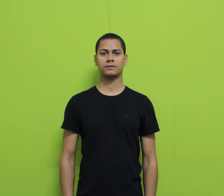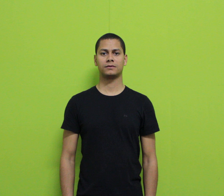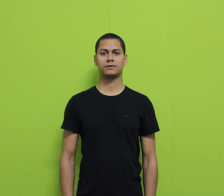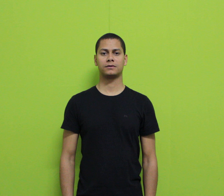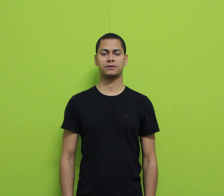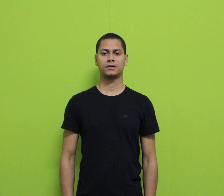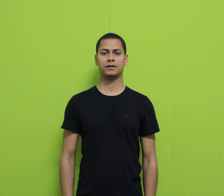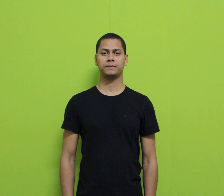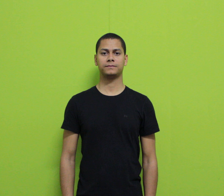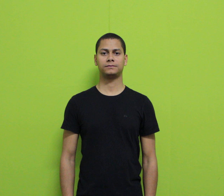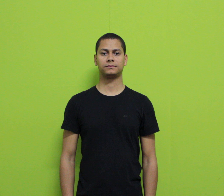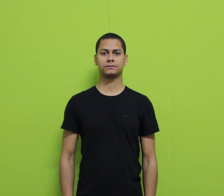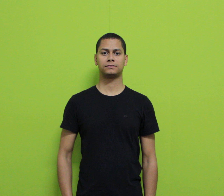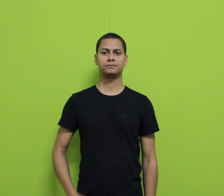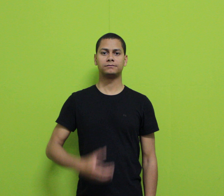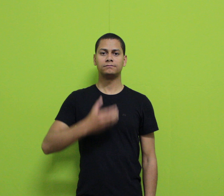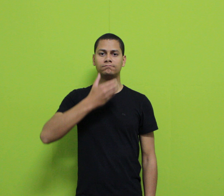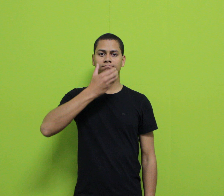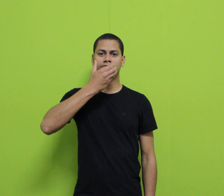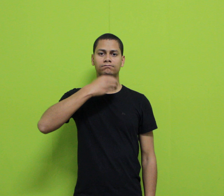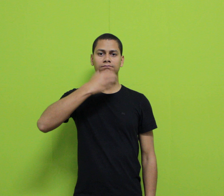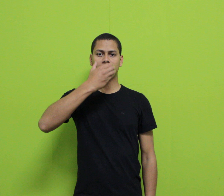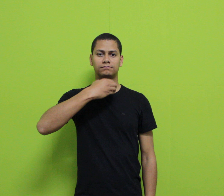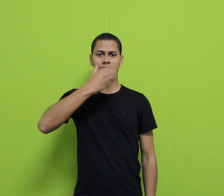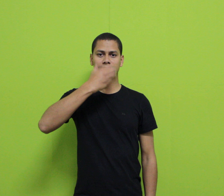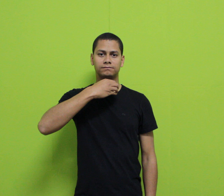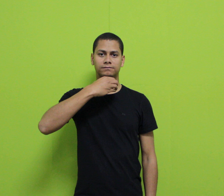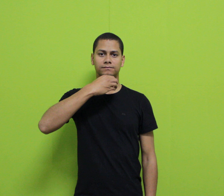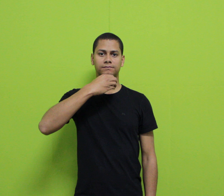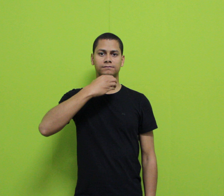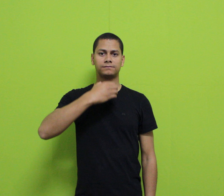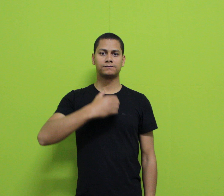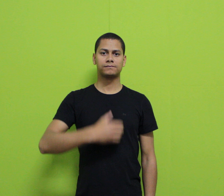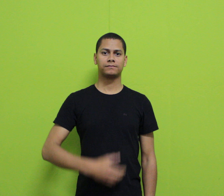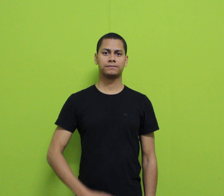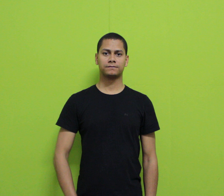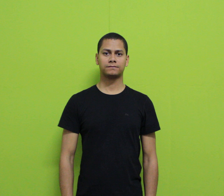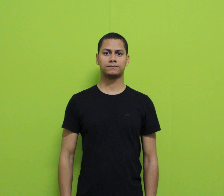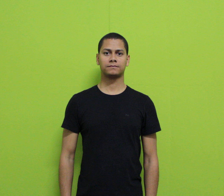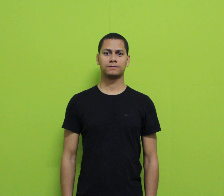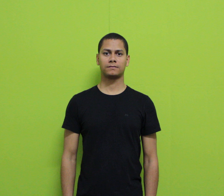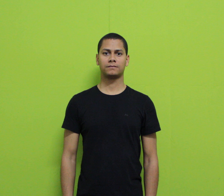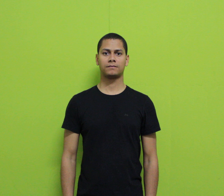maçã